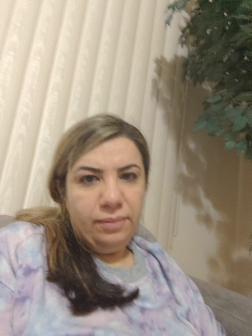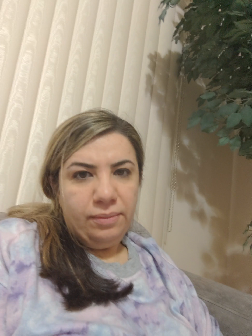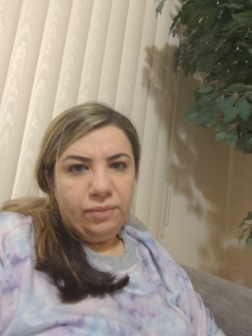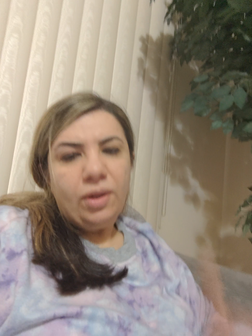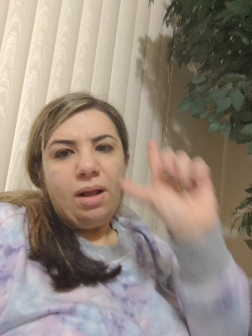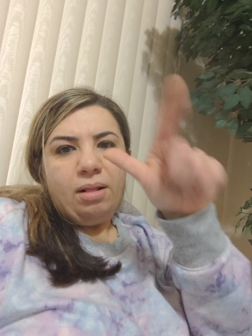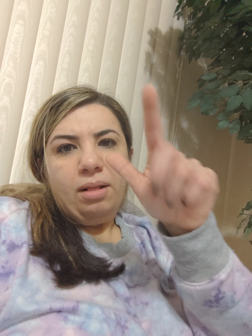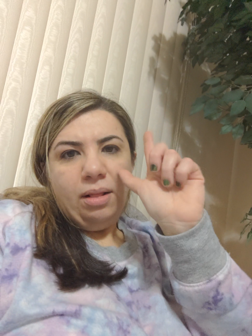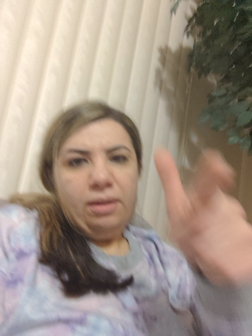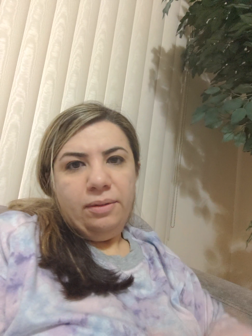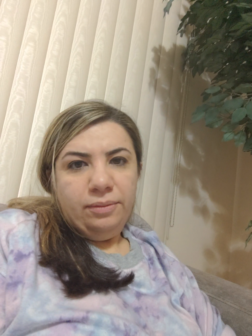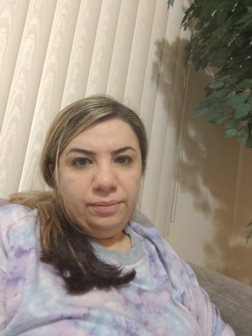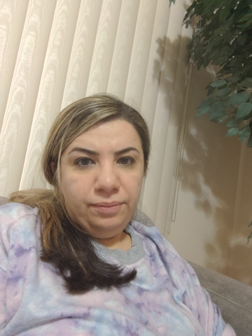later